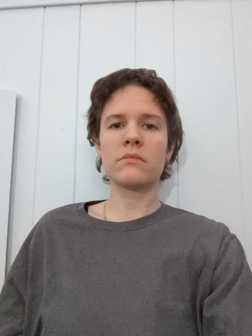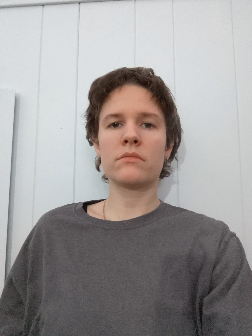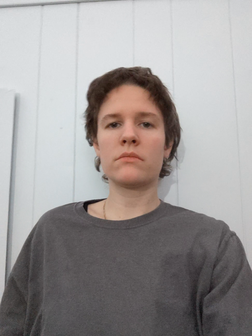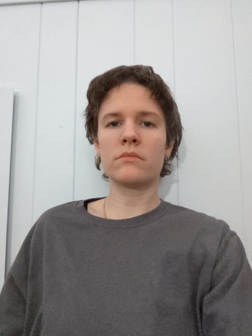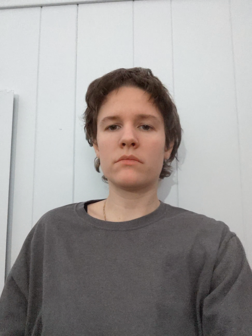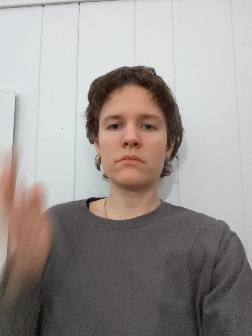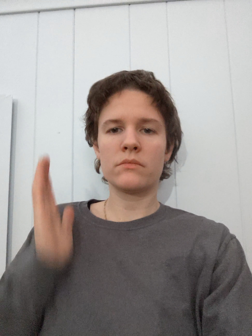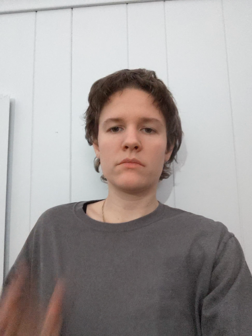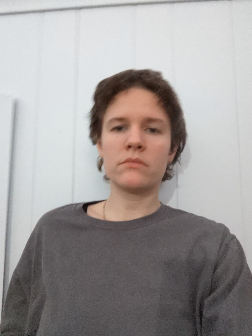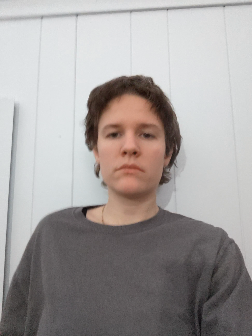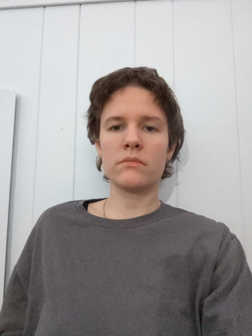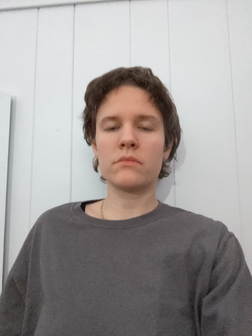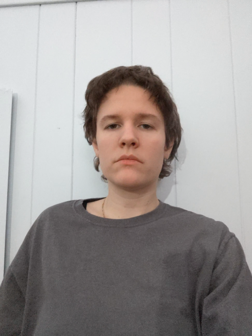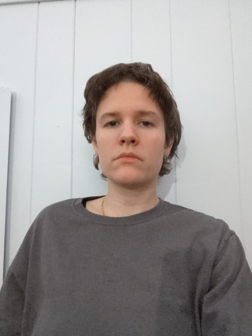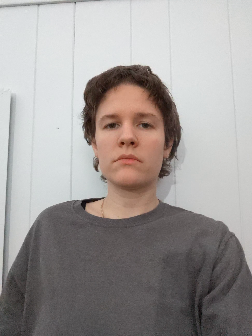beside